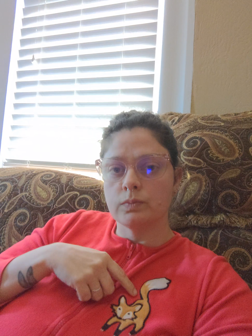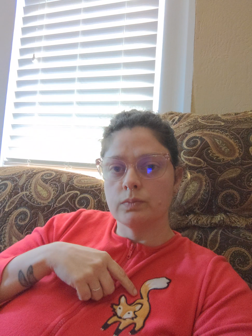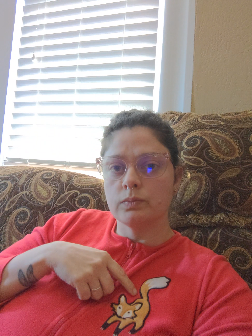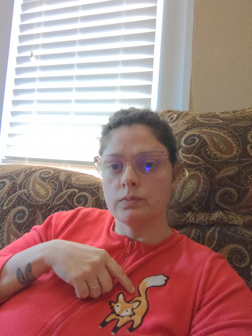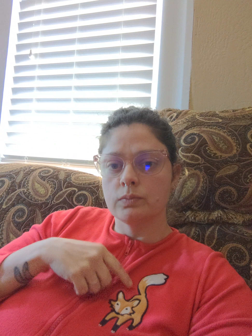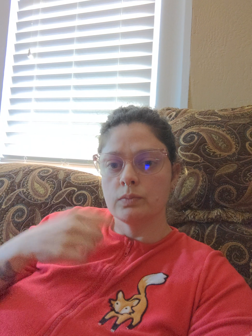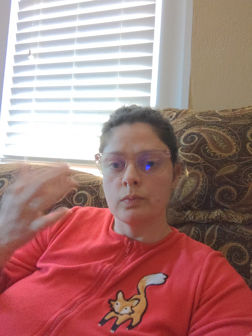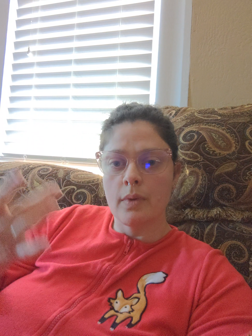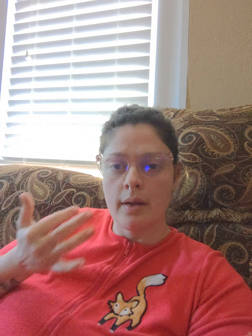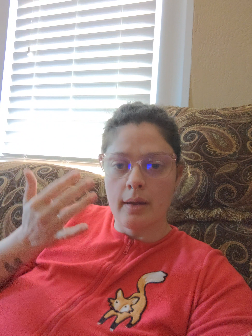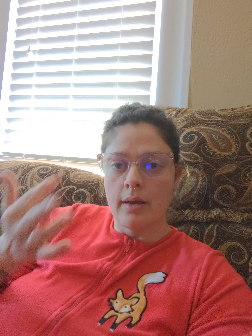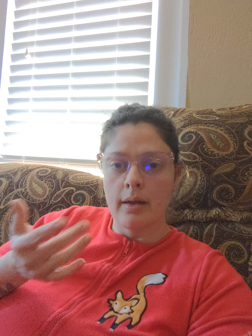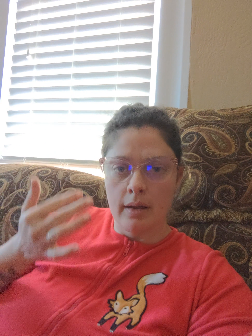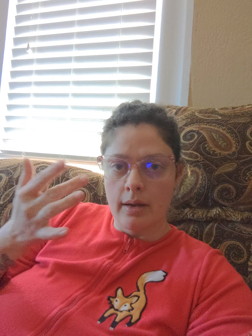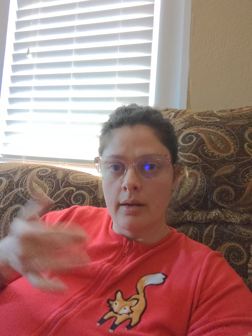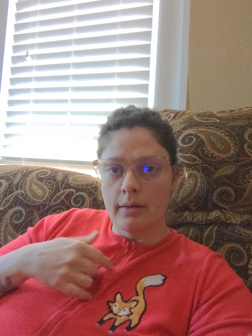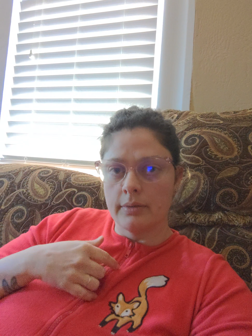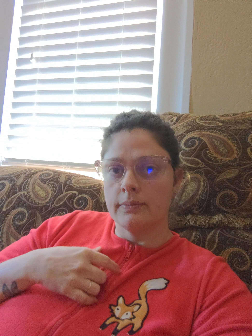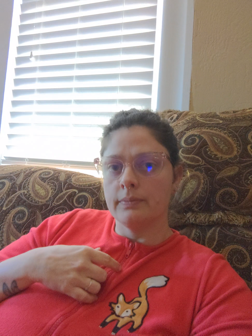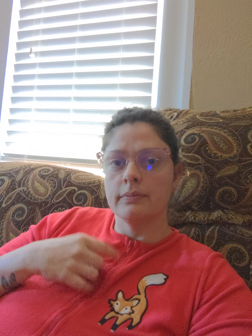wait